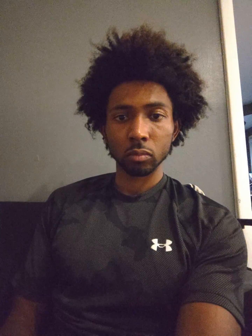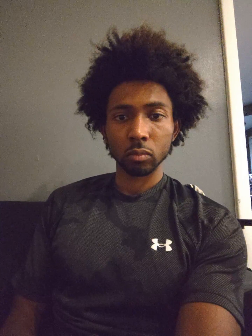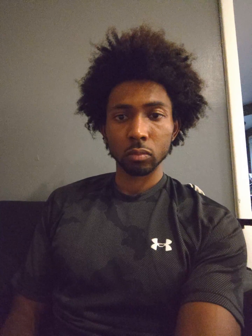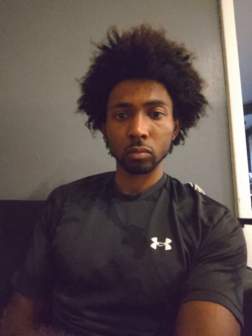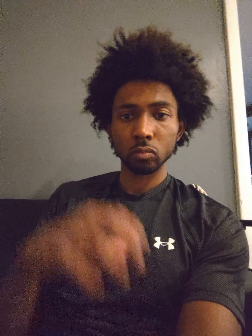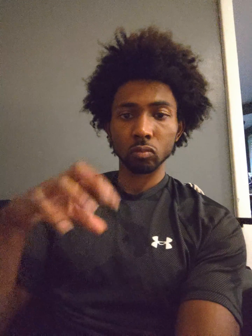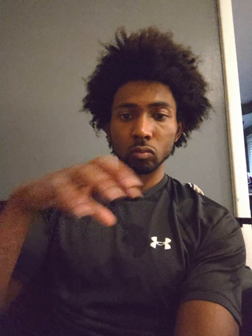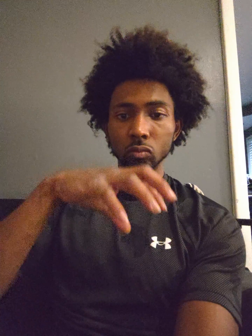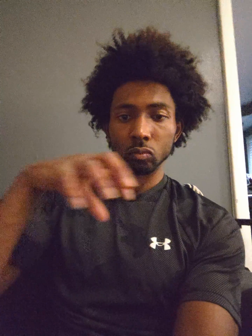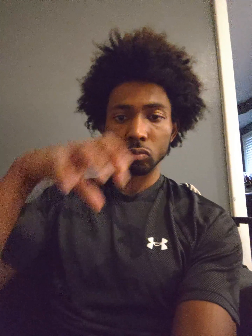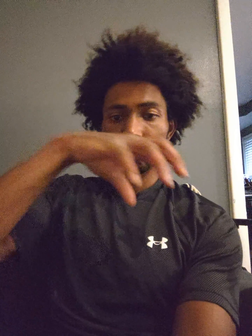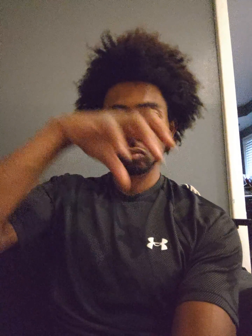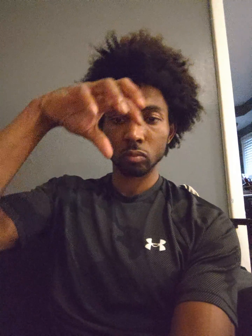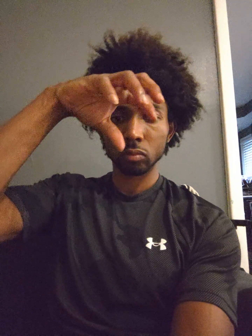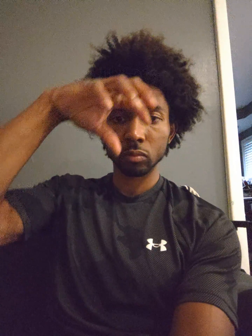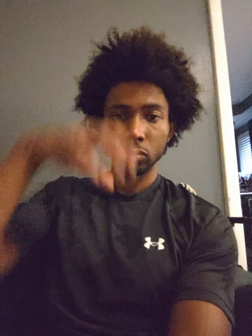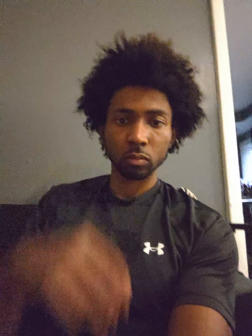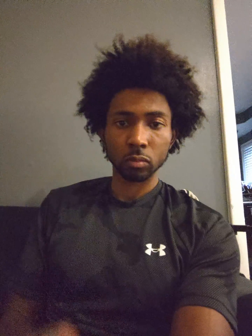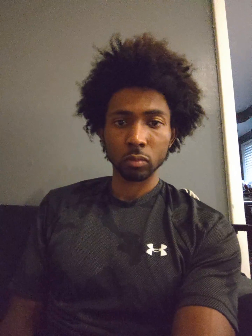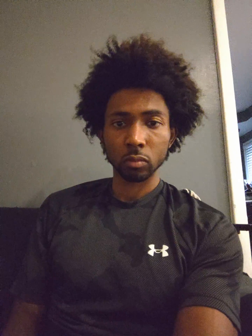block